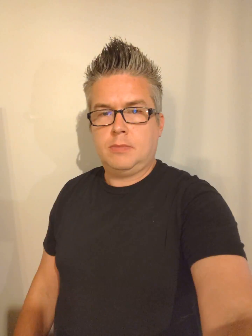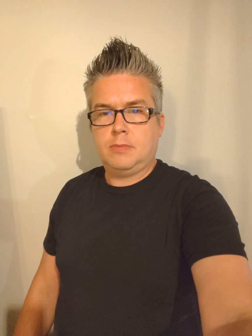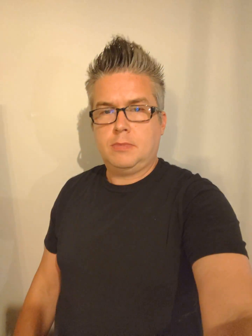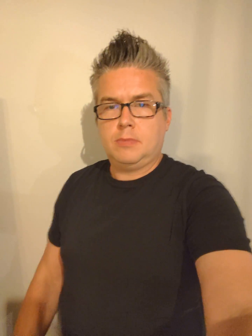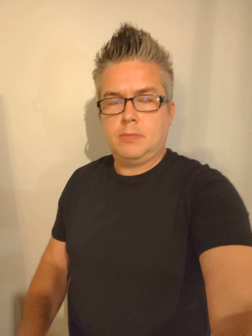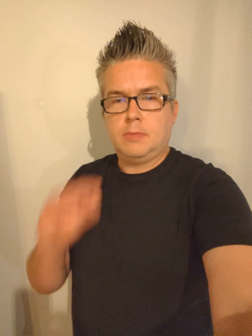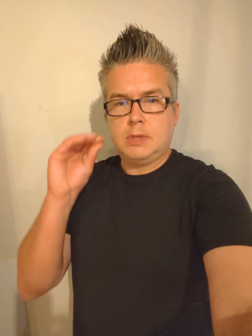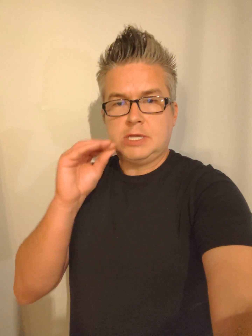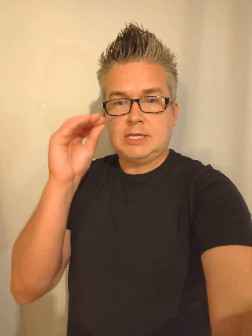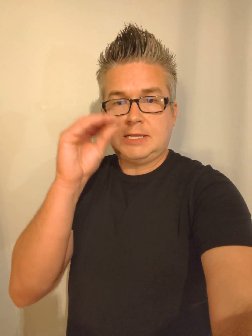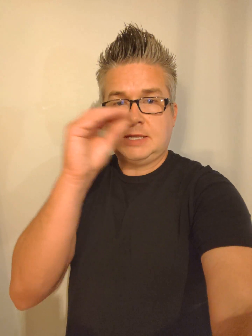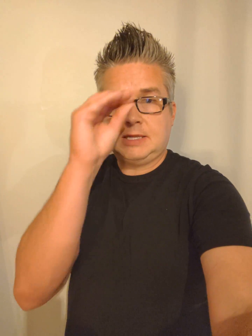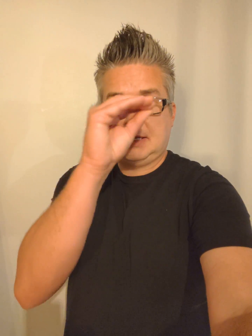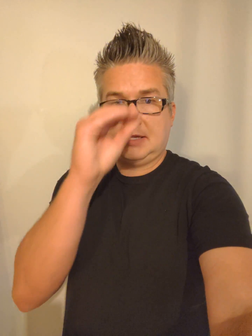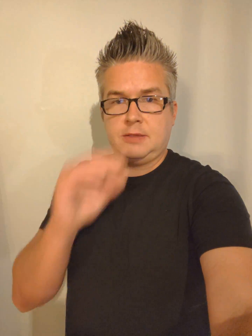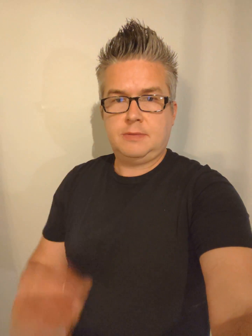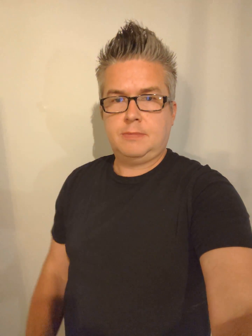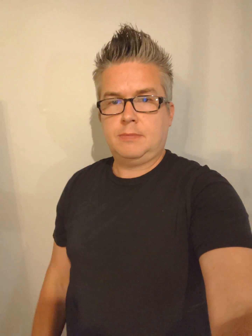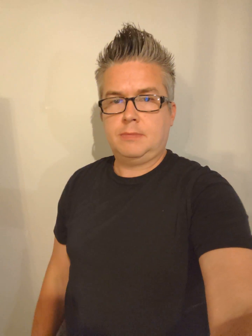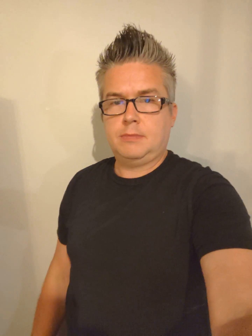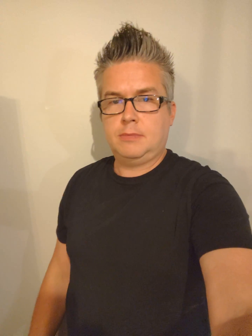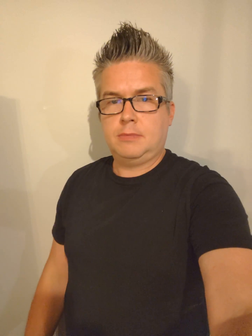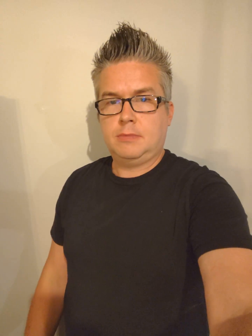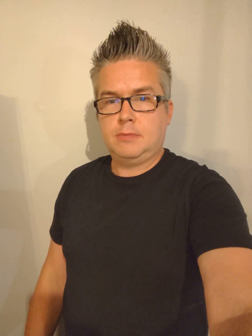dinosaur